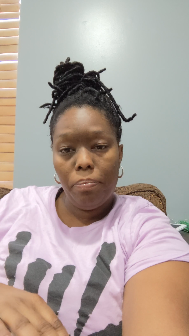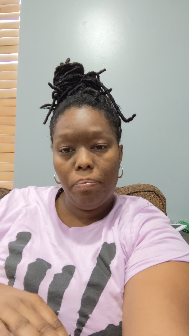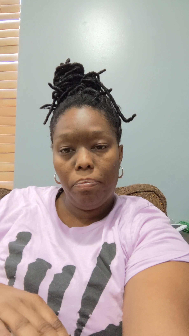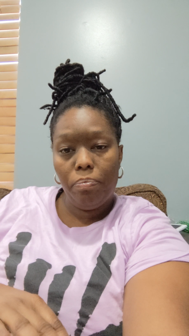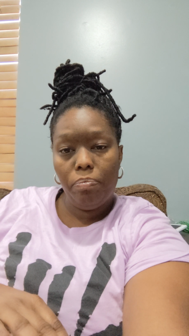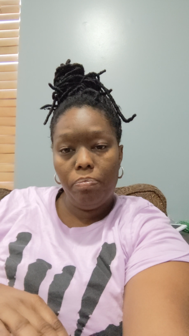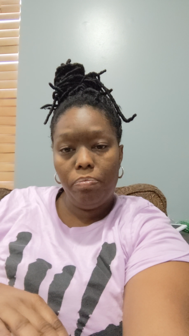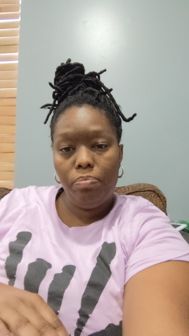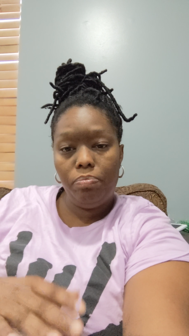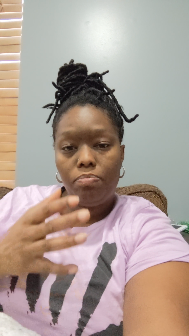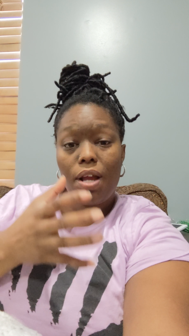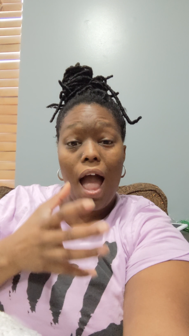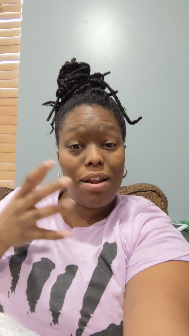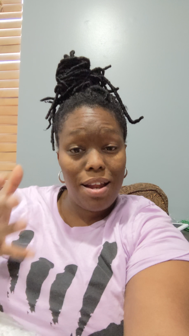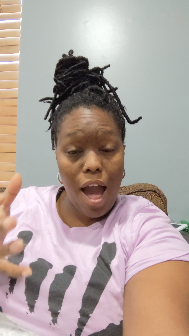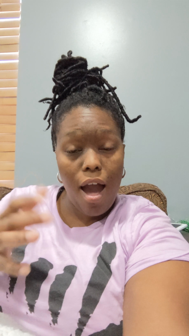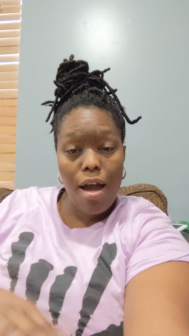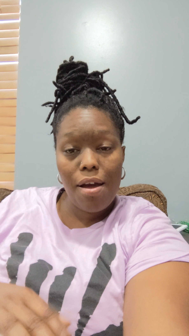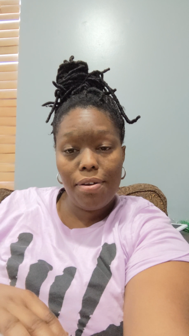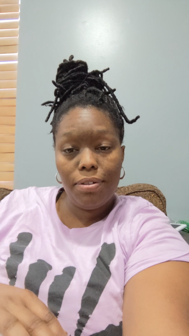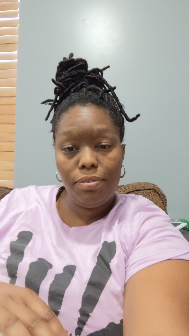much